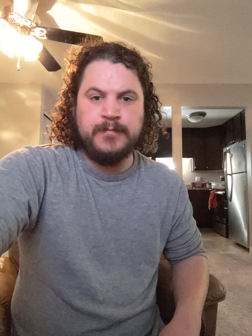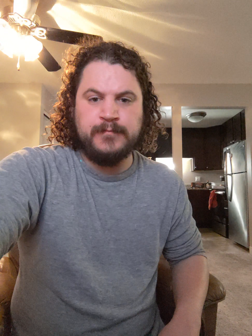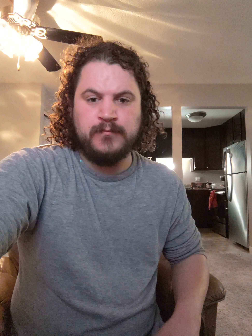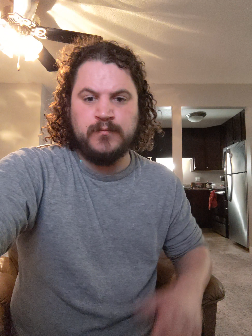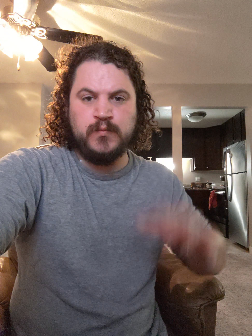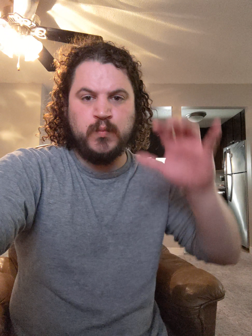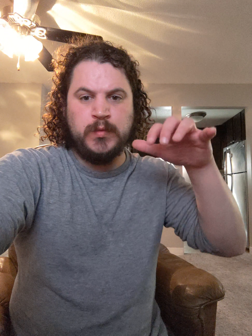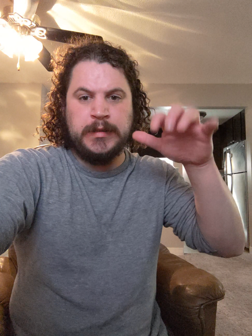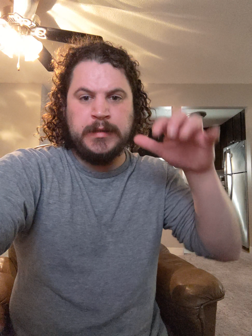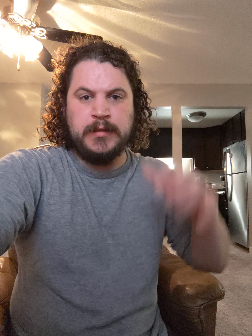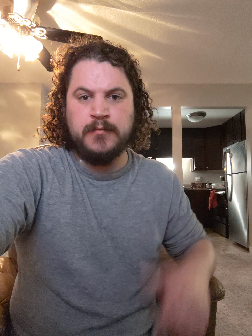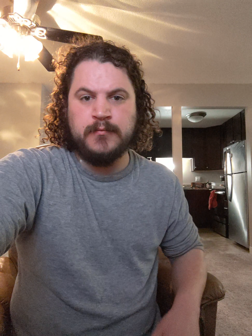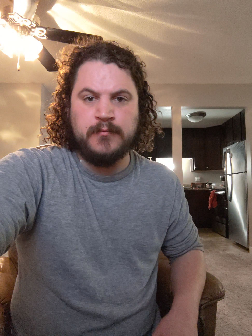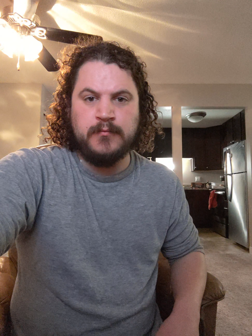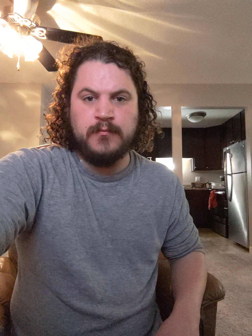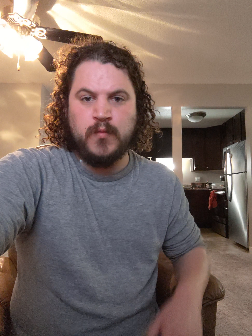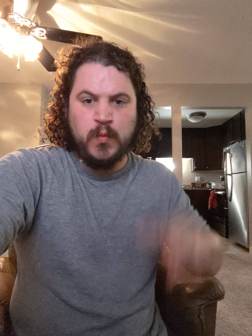rain